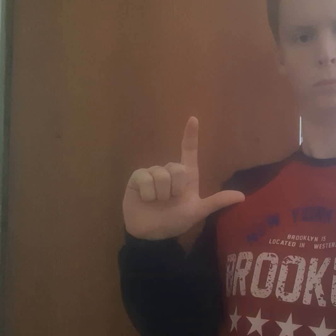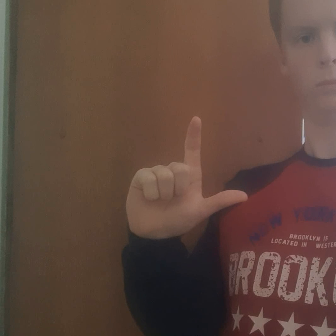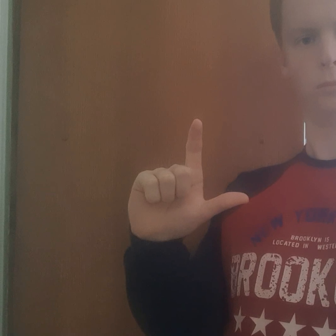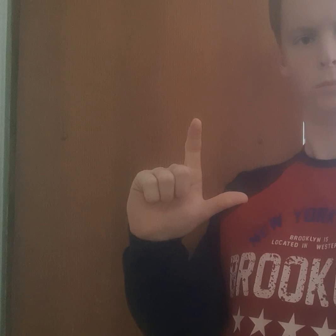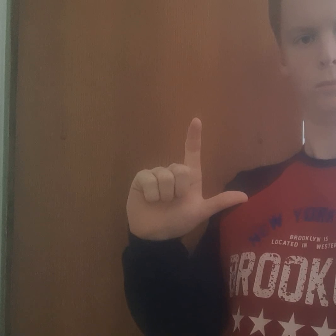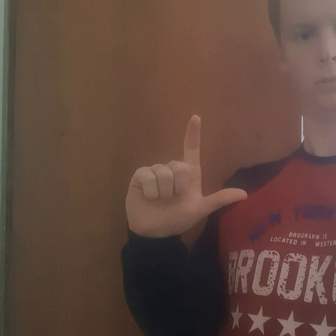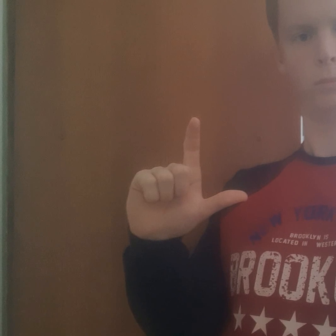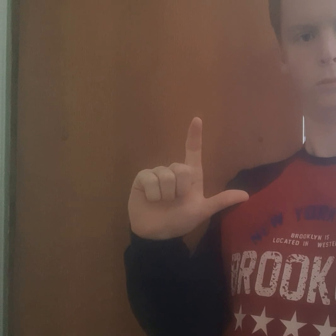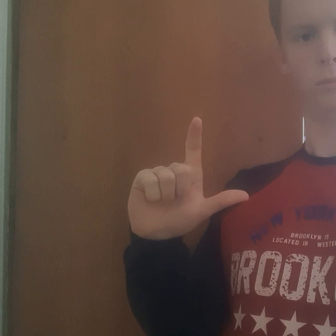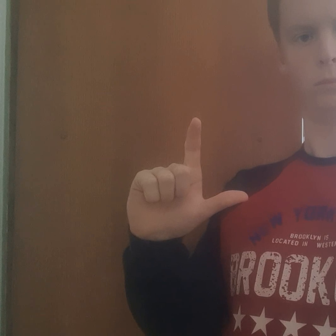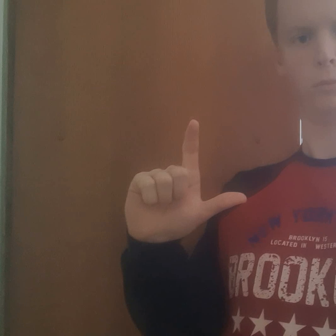Ь